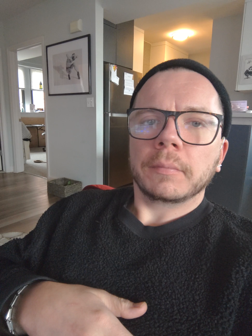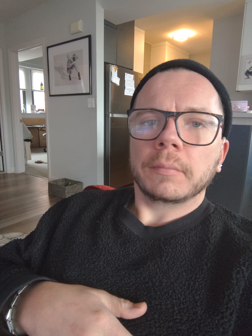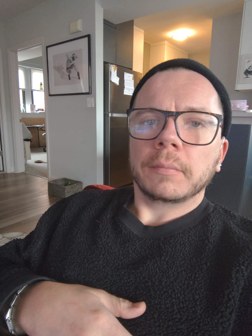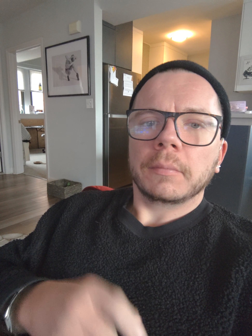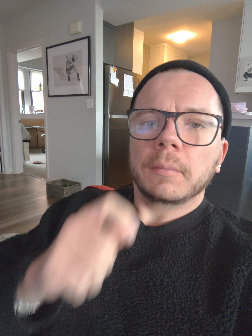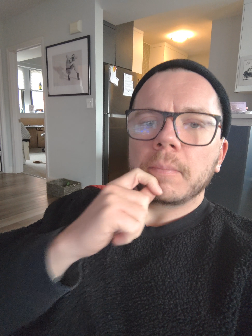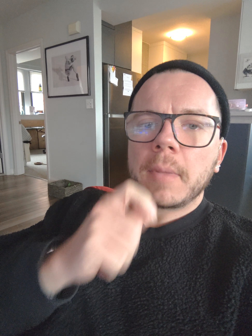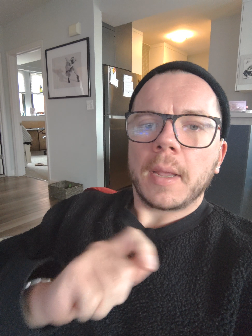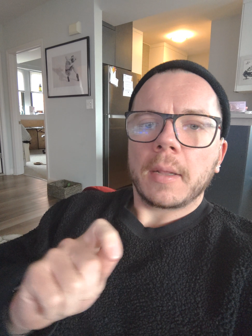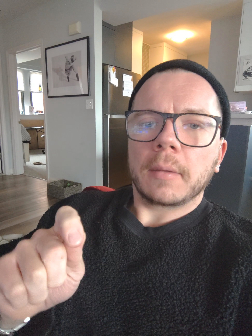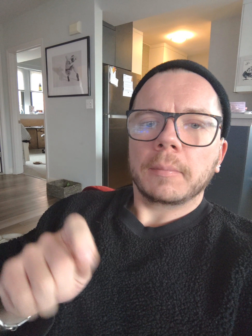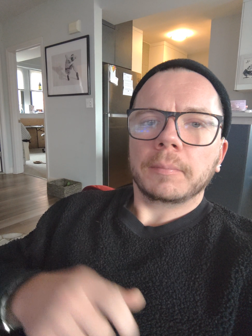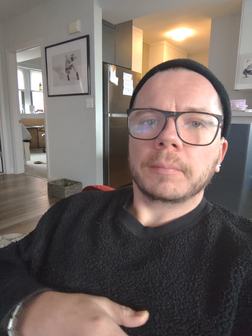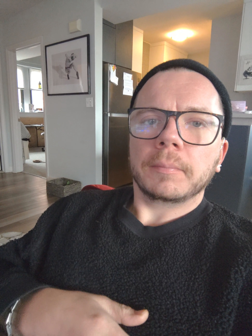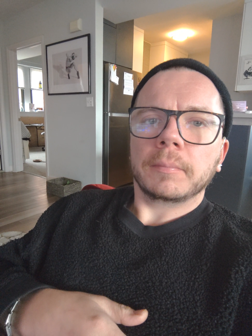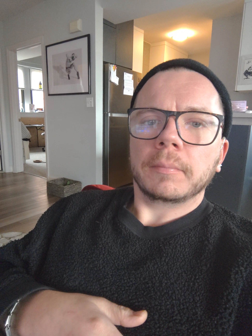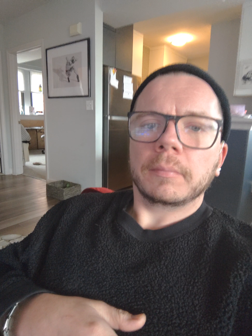pen